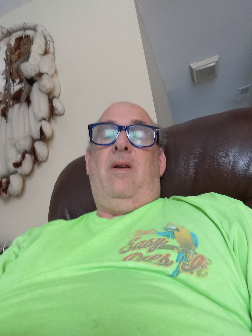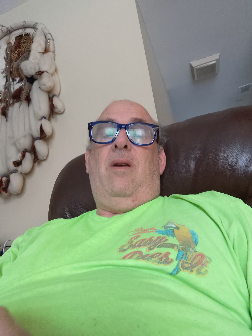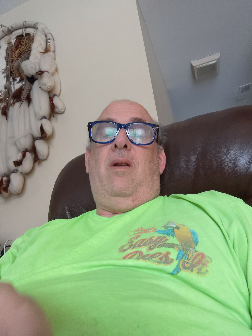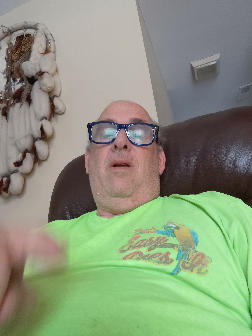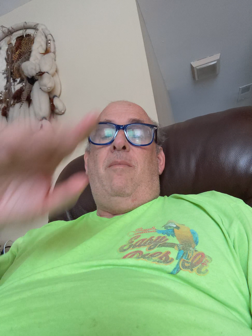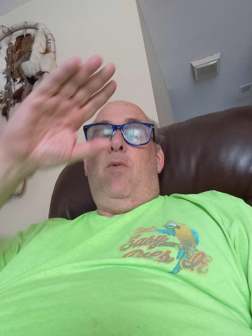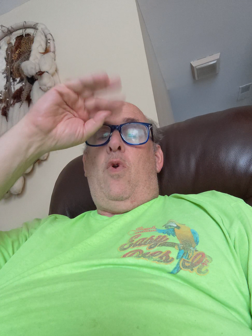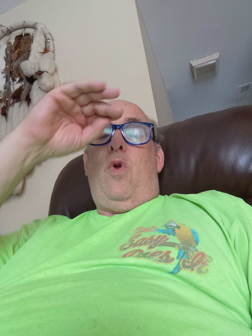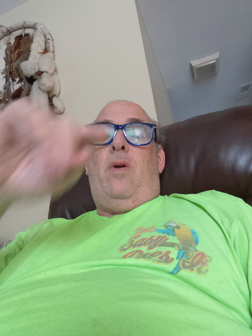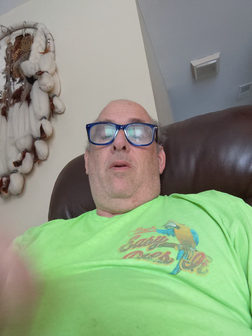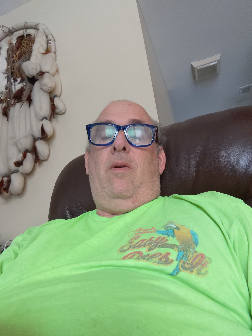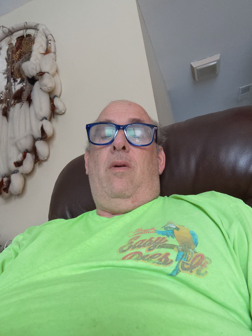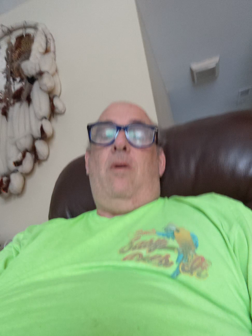boy